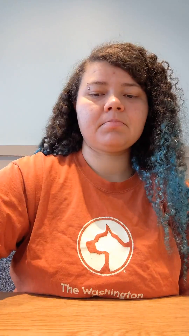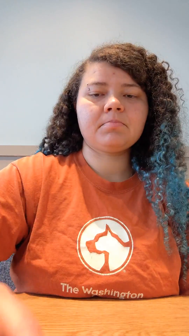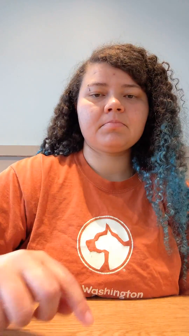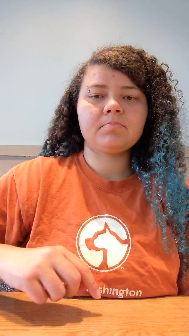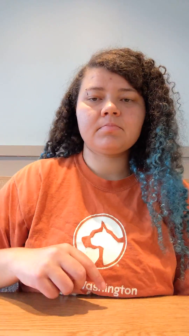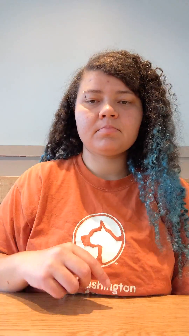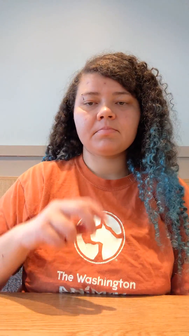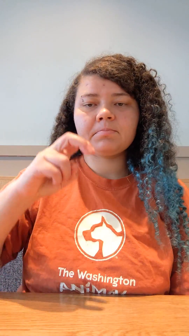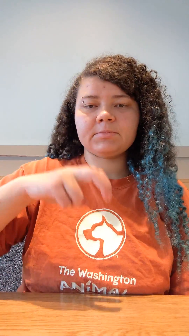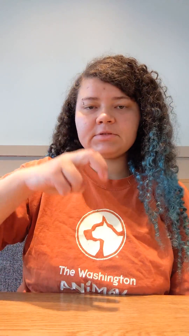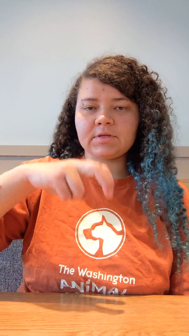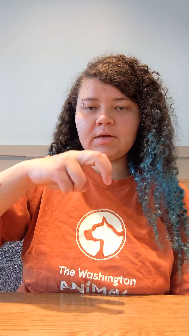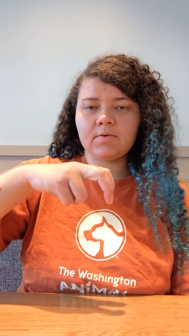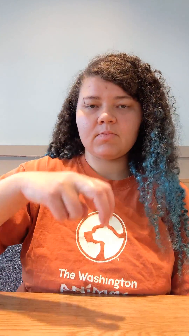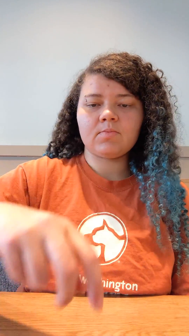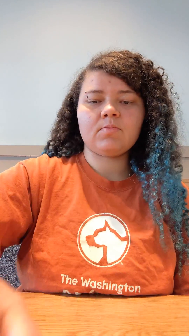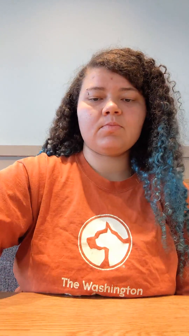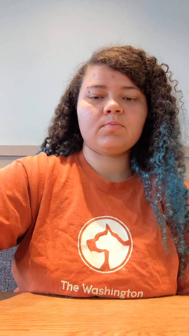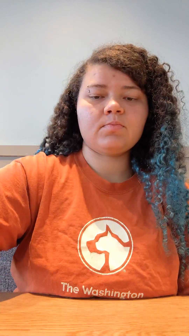potato